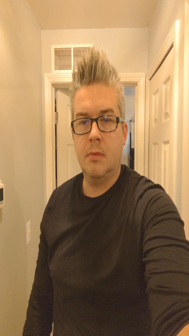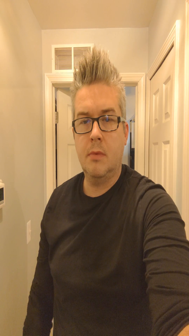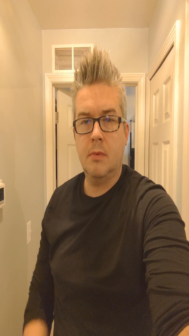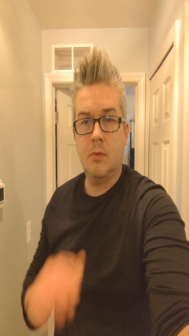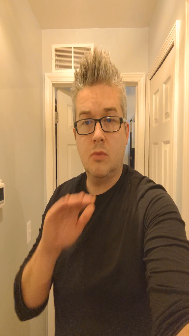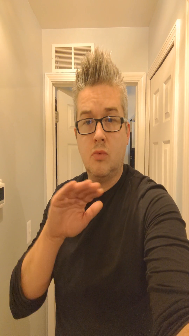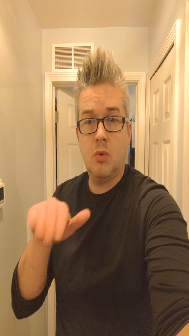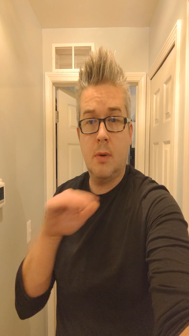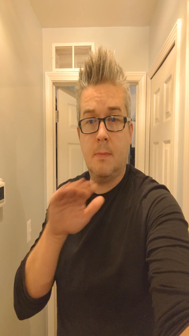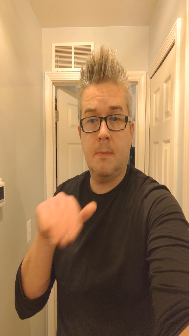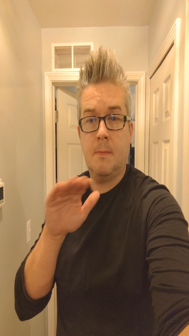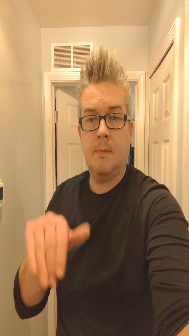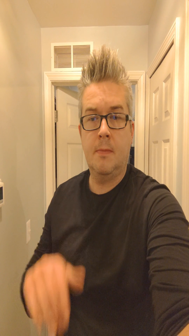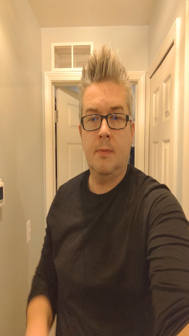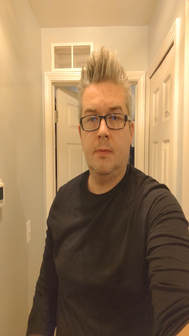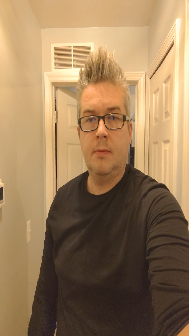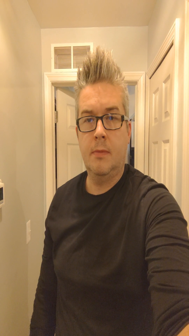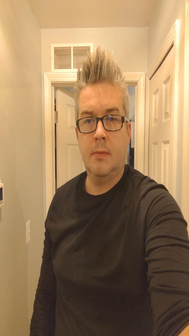pool